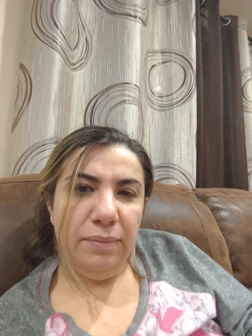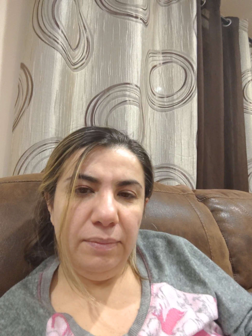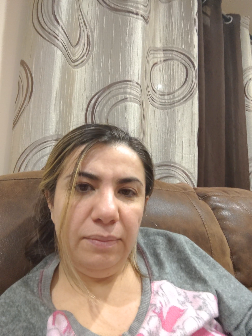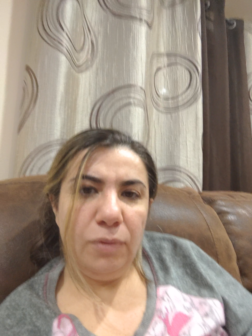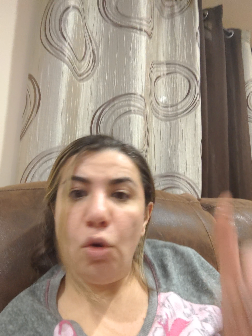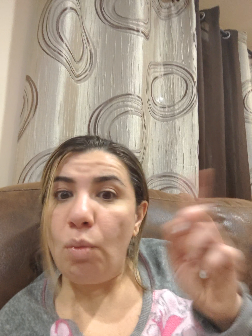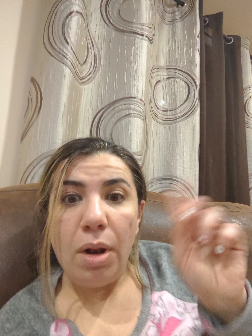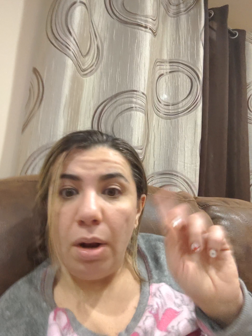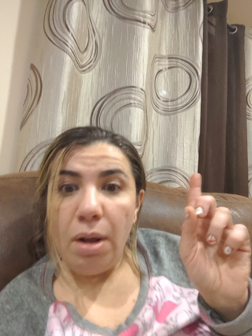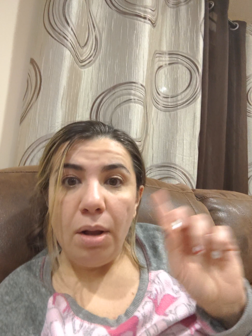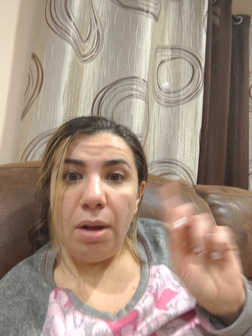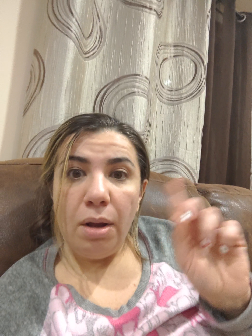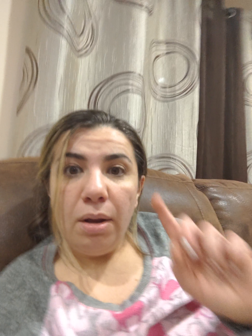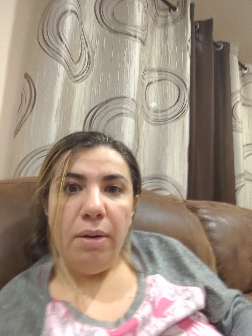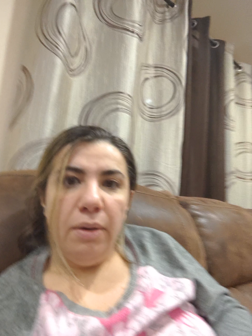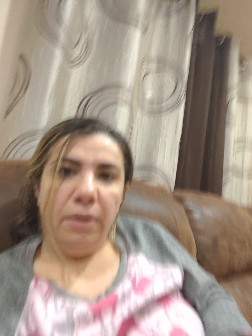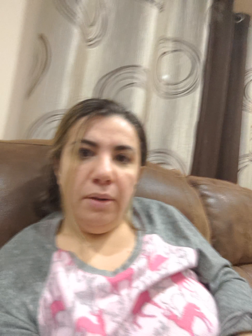where